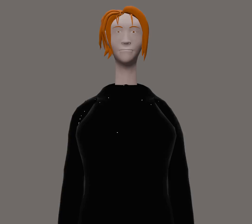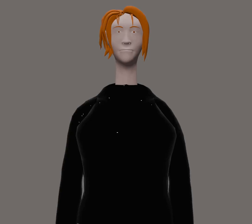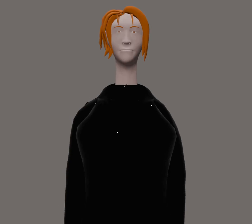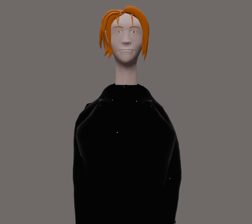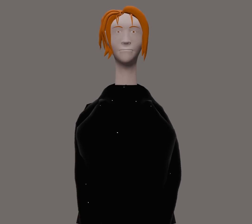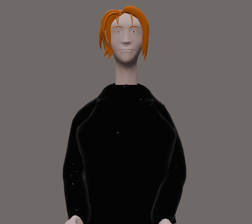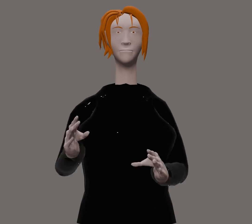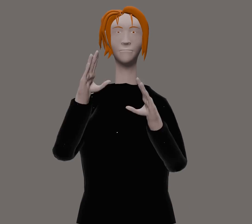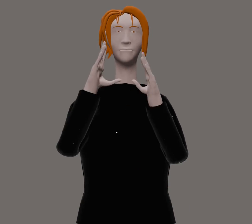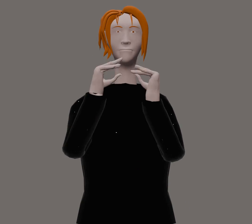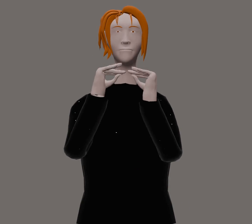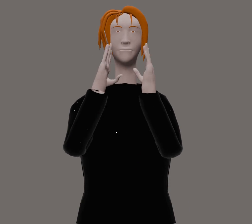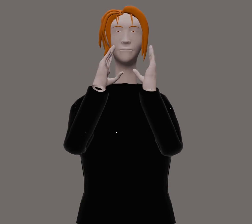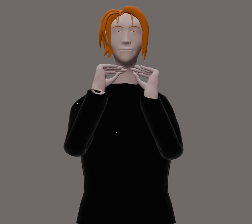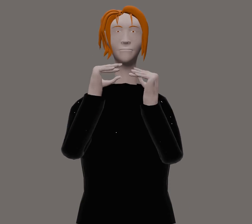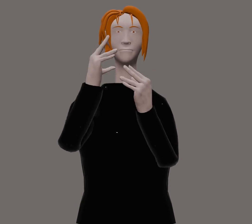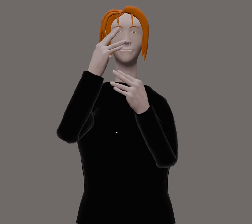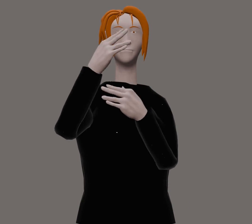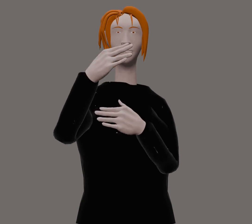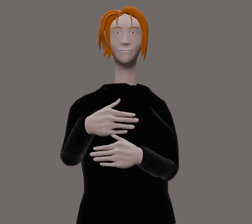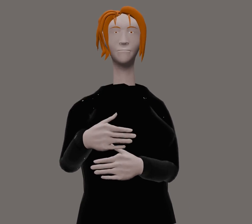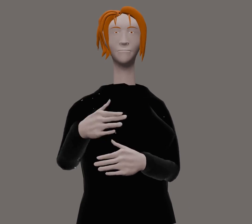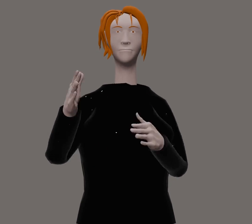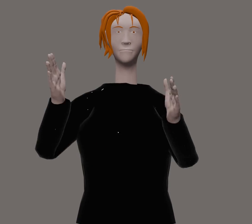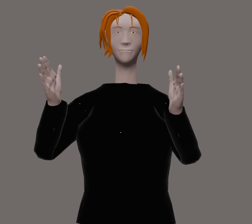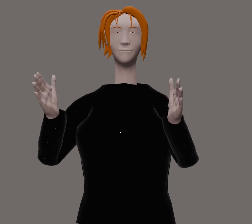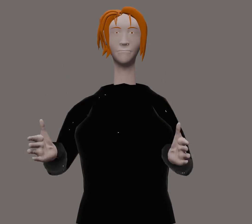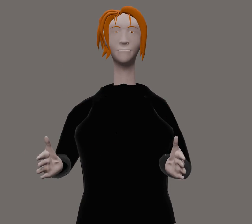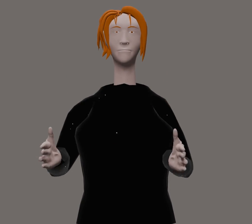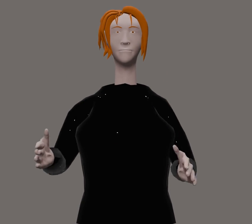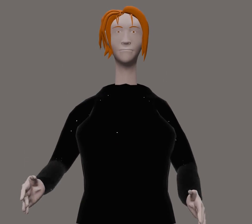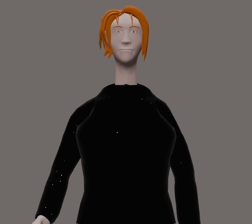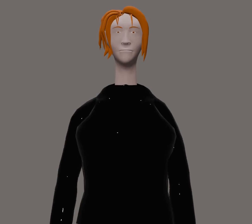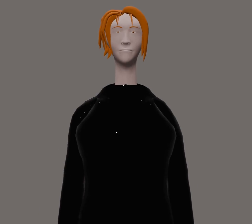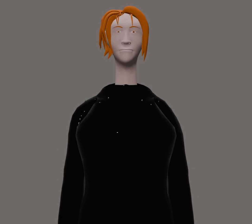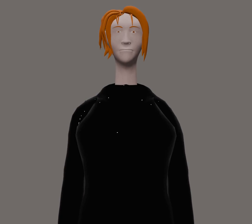Board Room